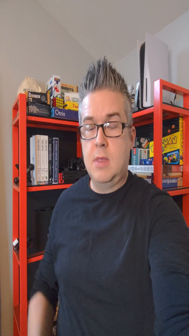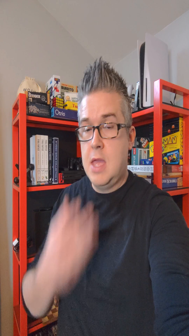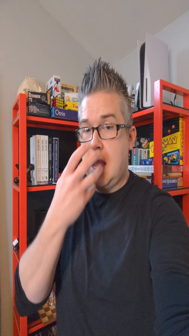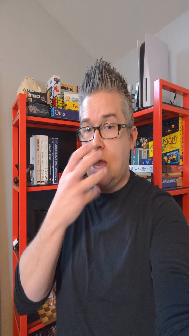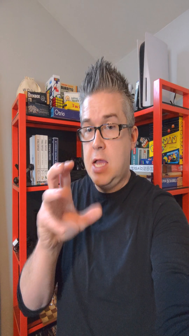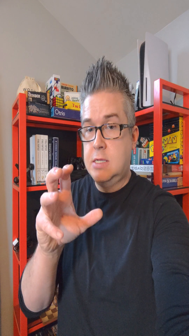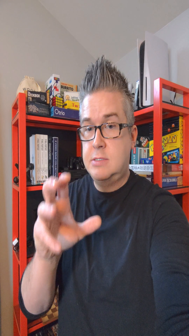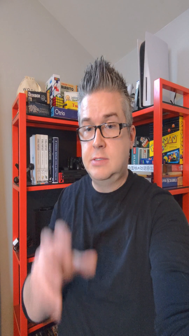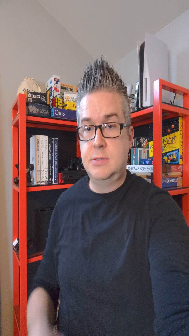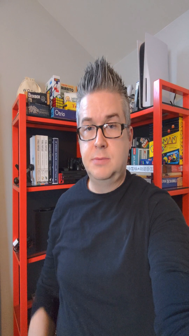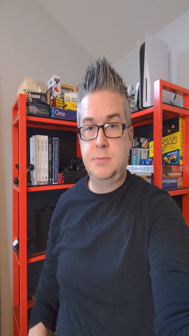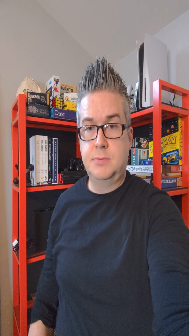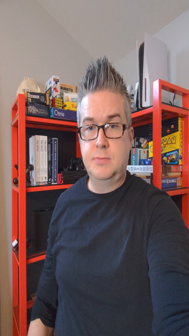hot